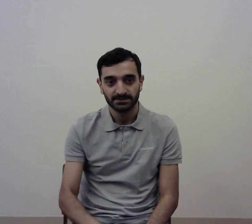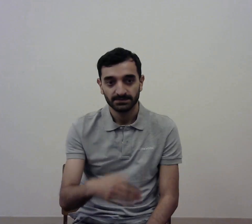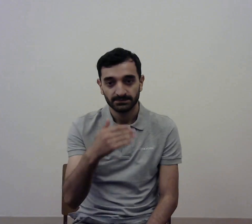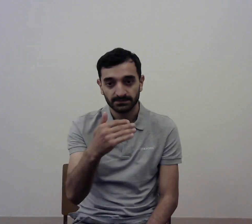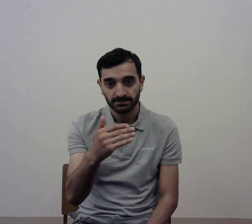siz